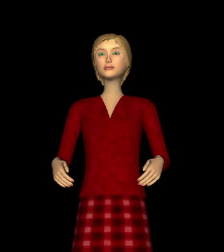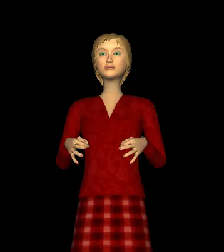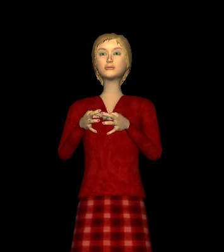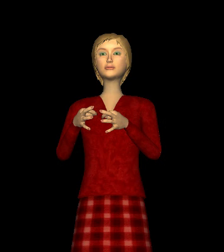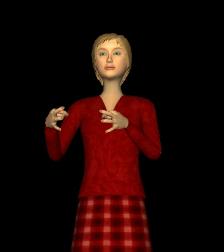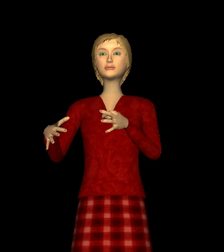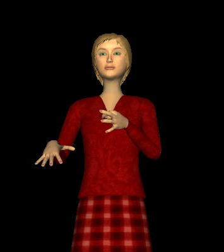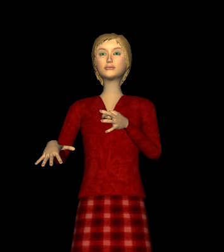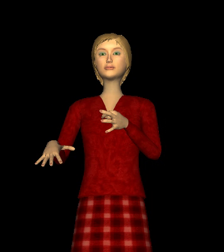نتائج